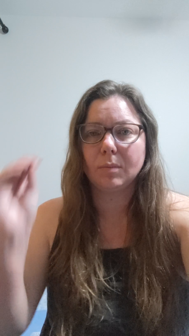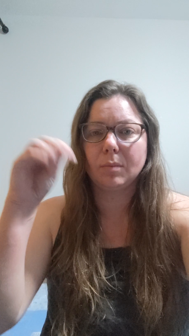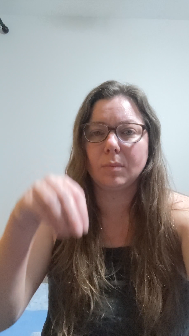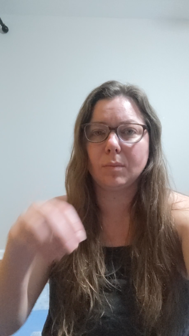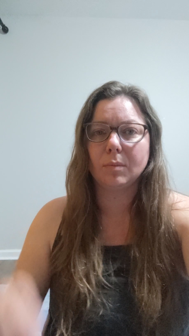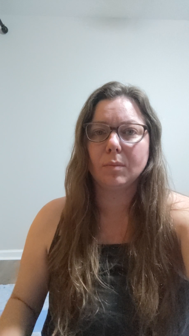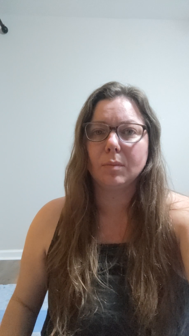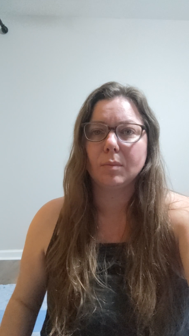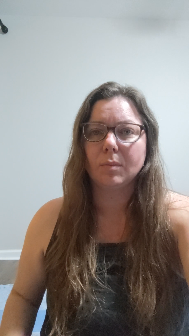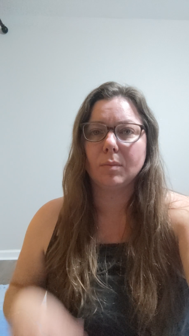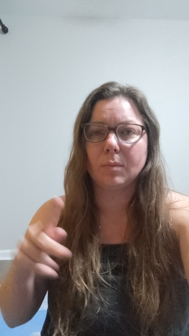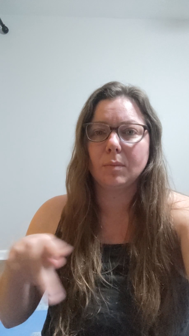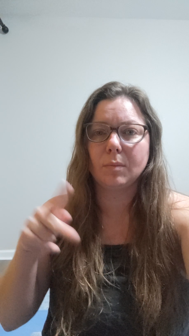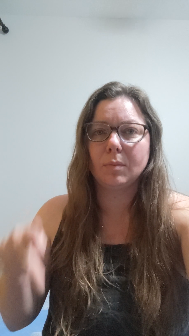people